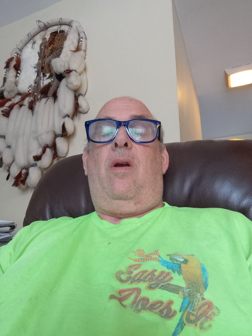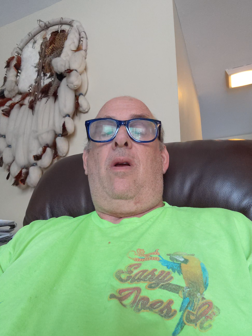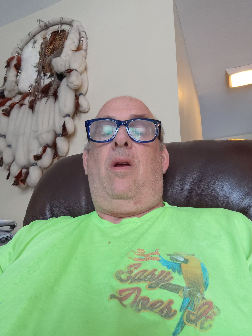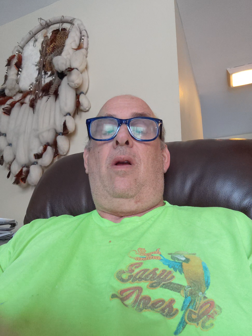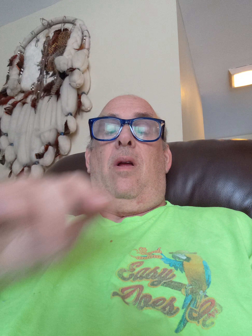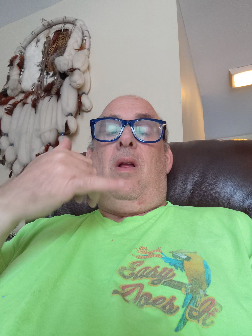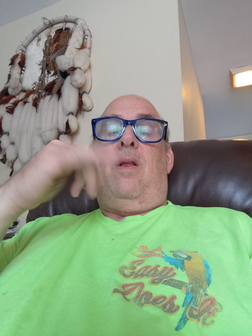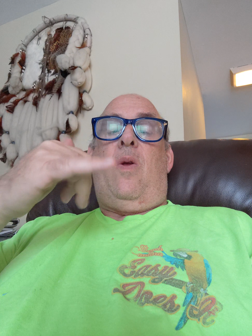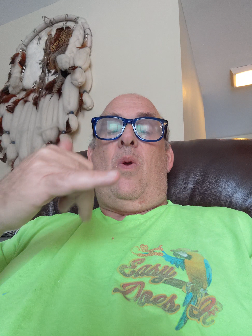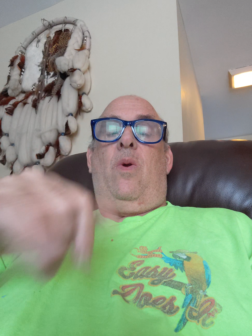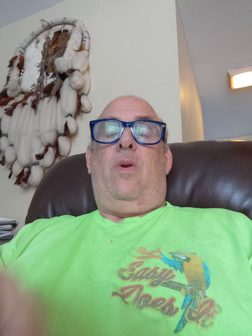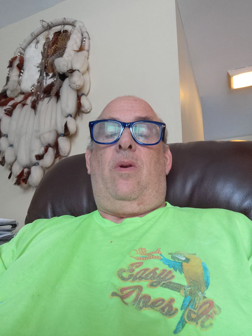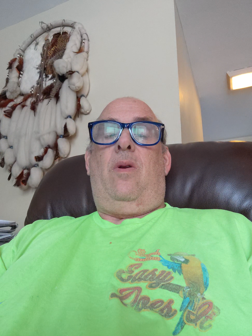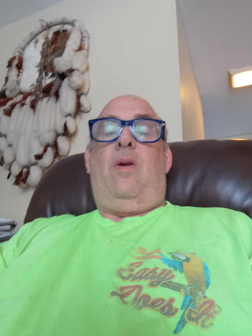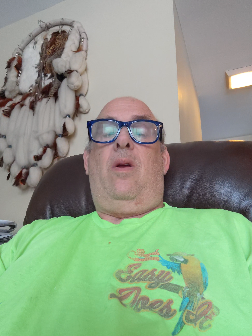yellow